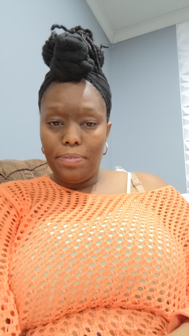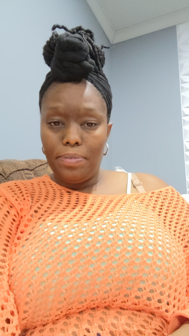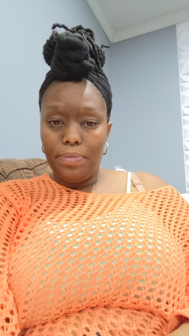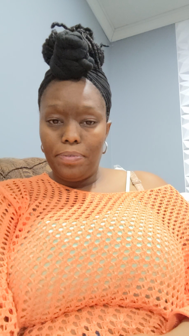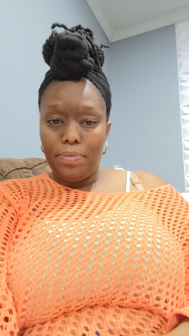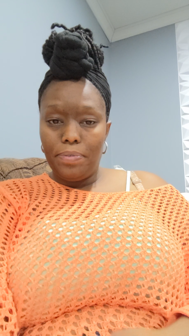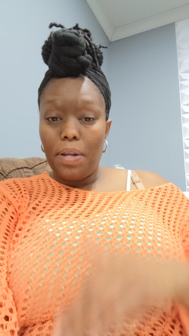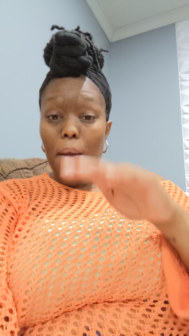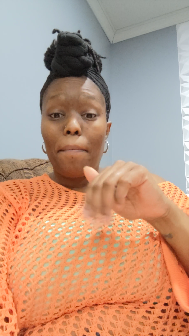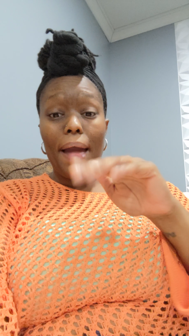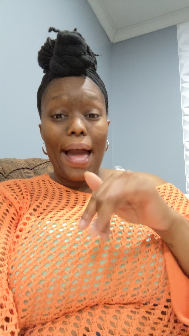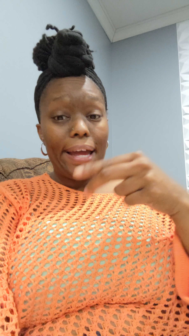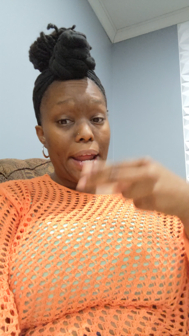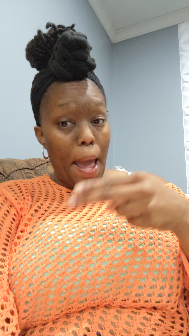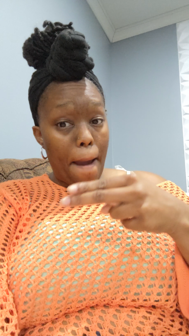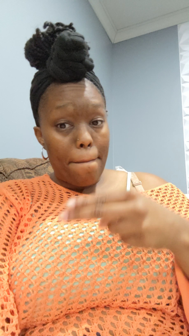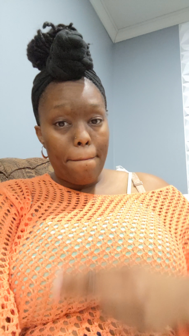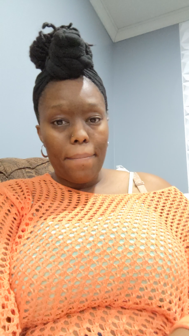pet's name